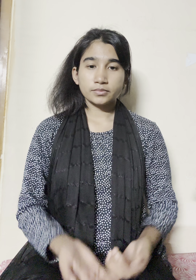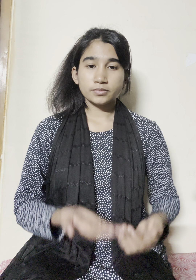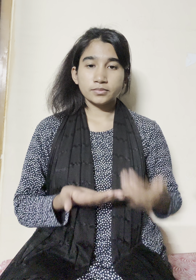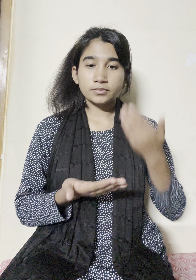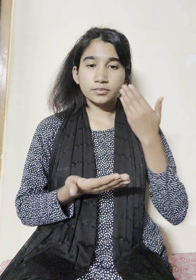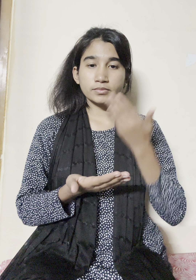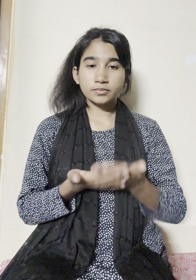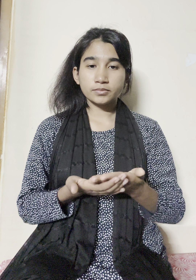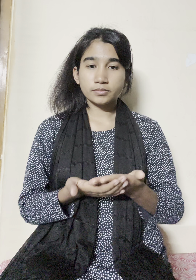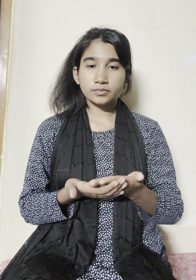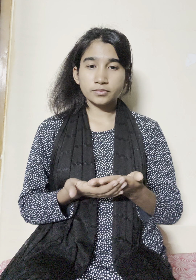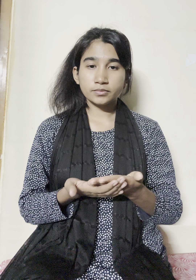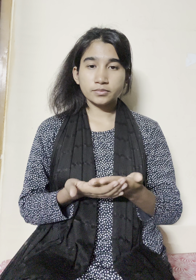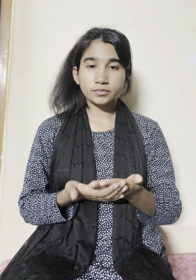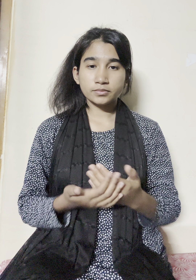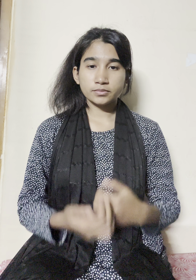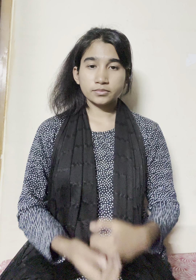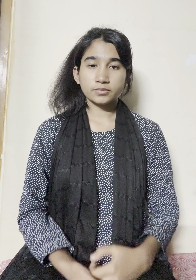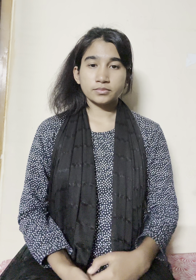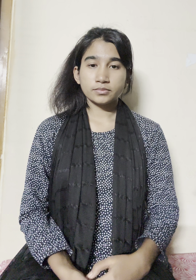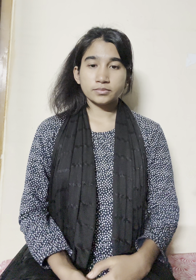বিশ্বাস